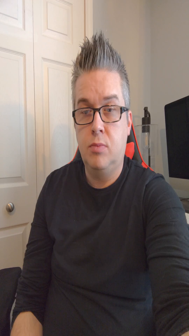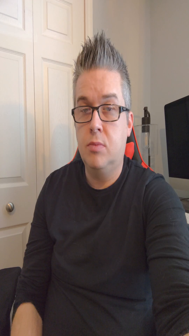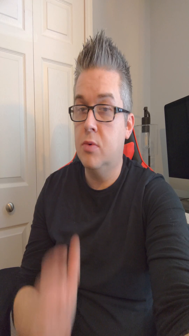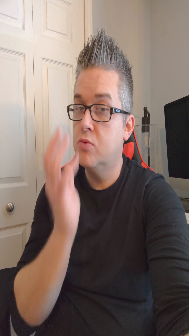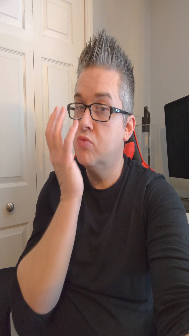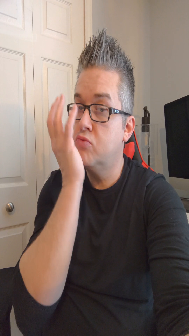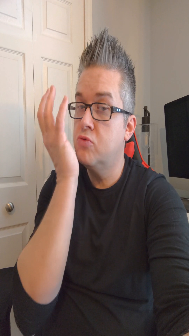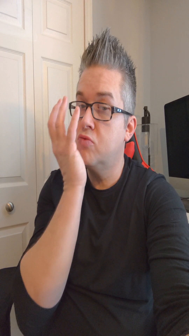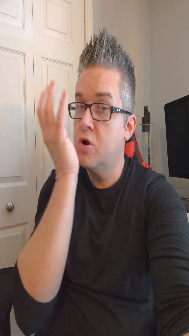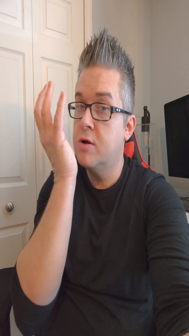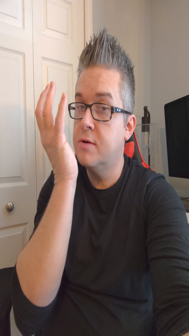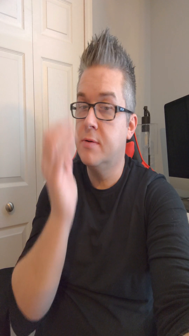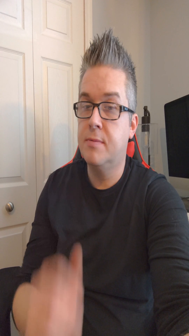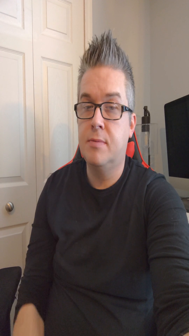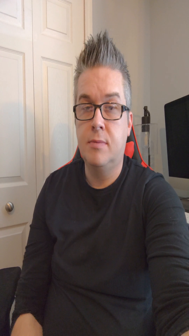grass